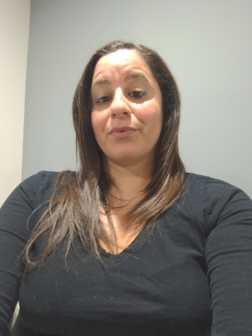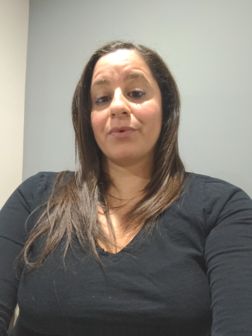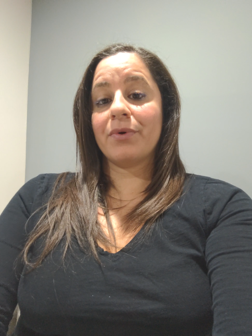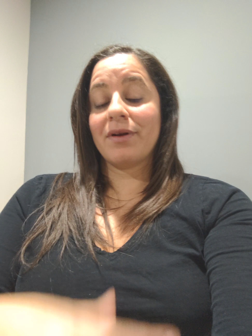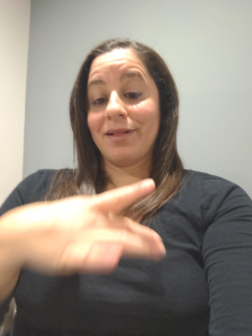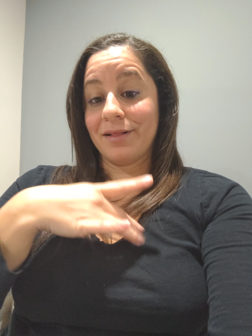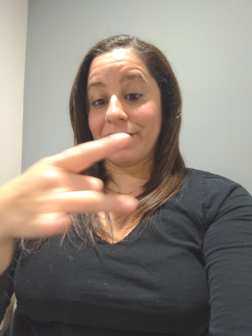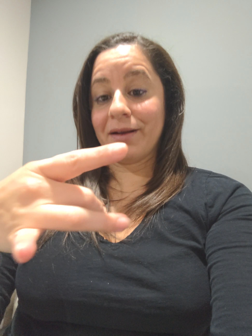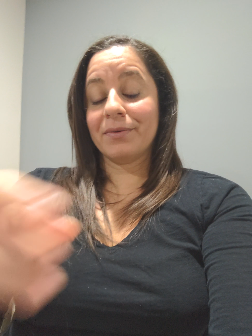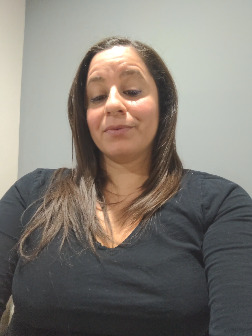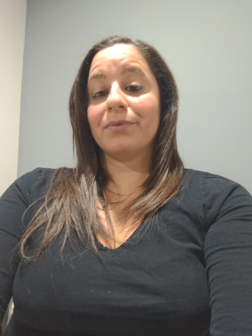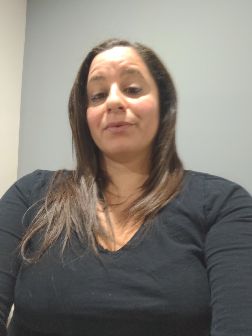like